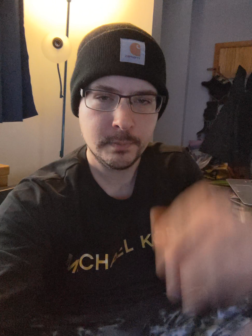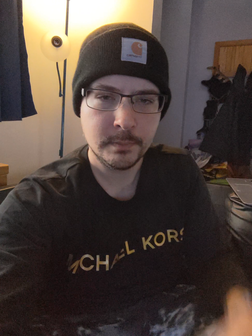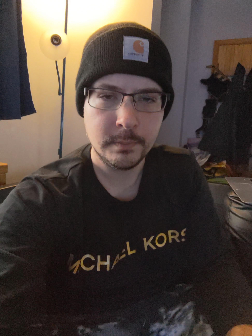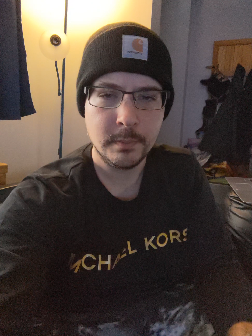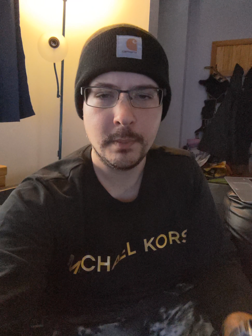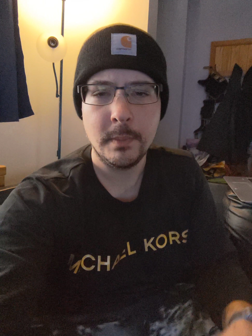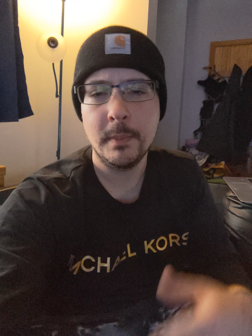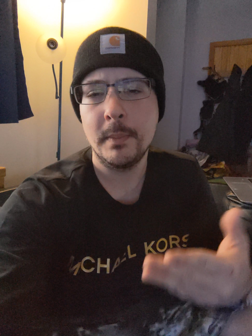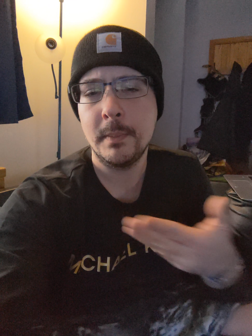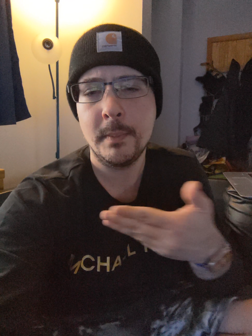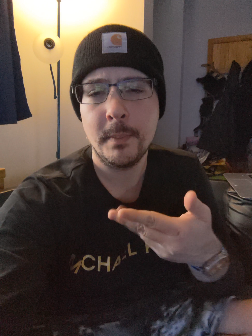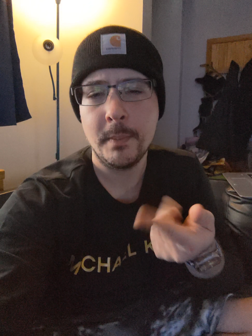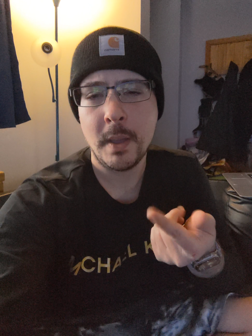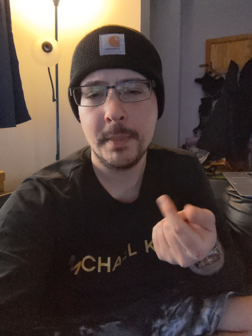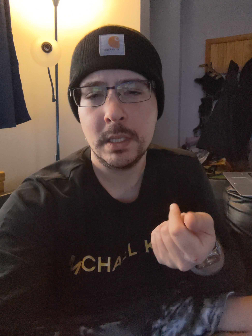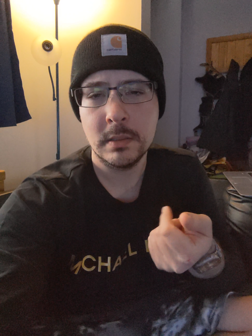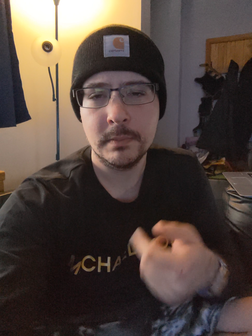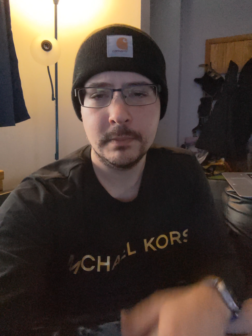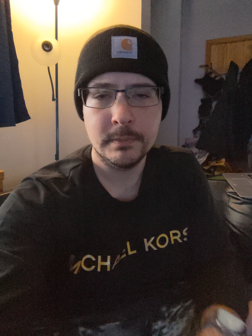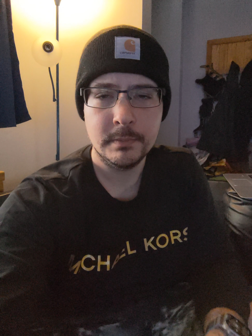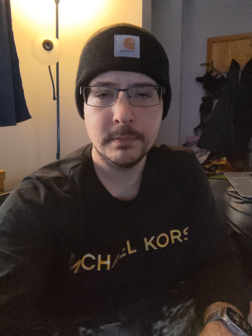puppy